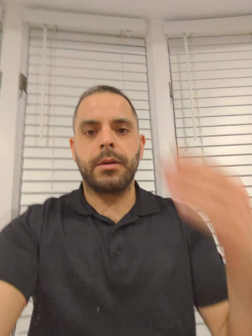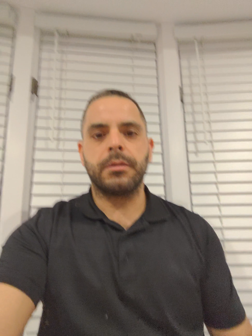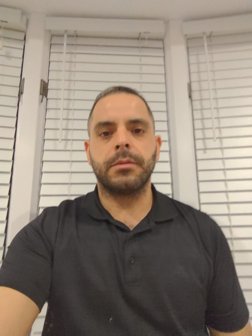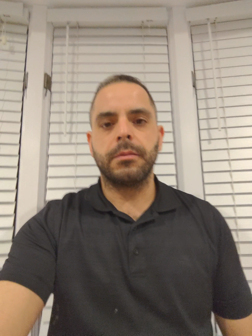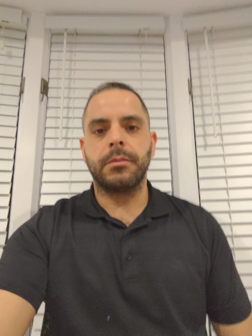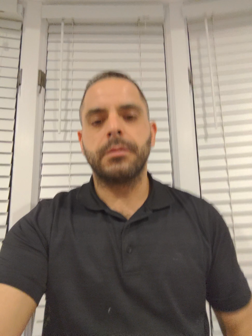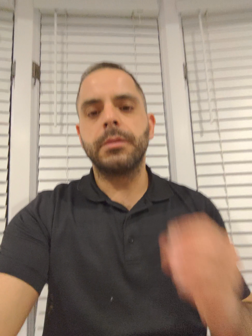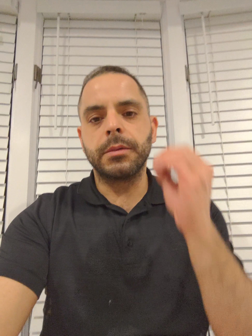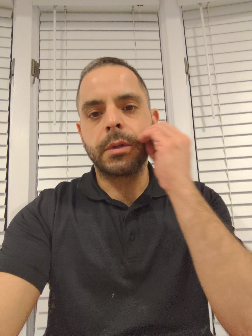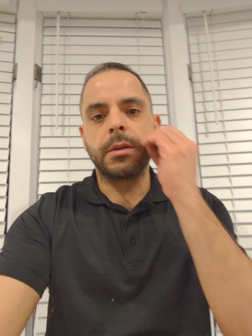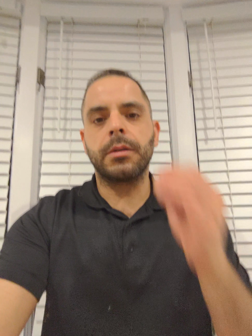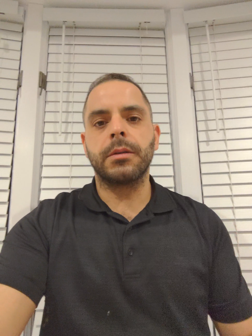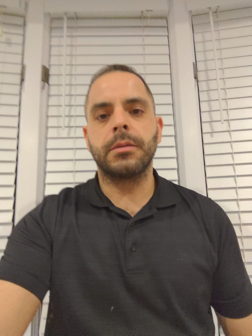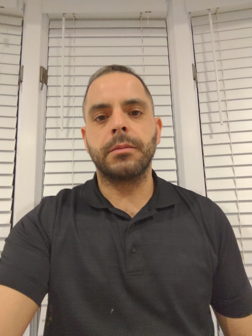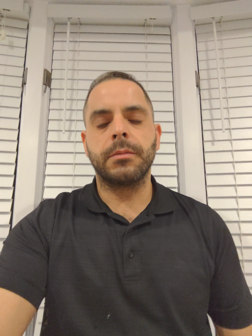kiss